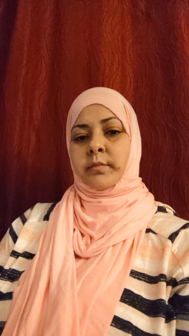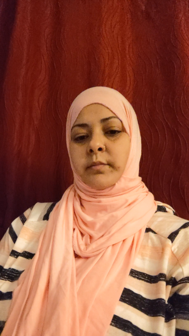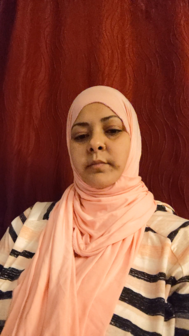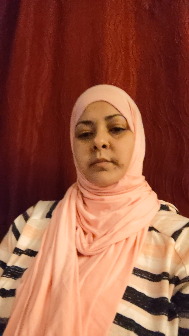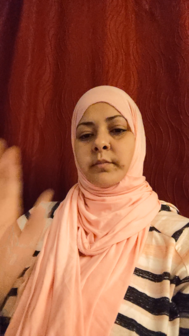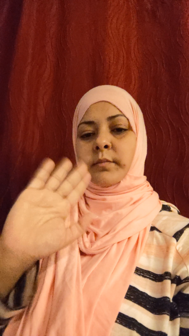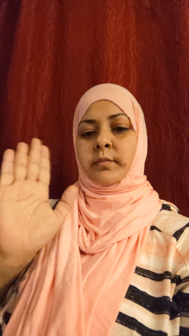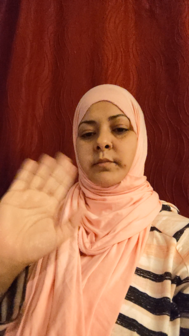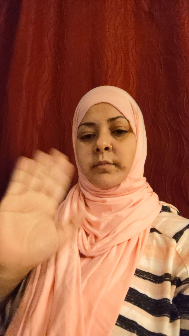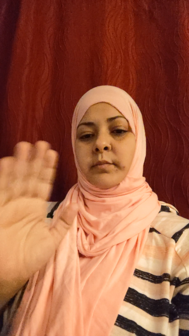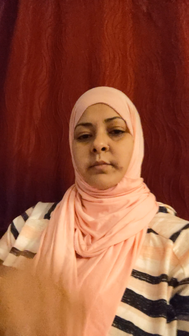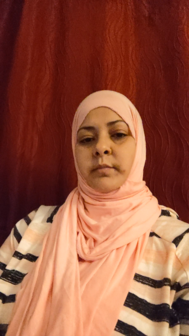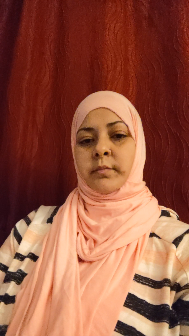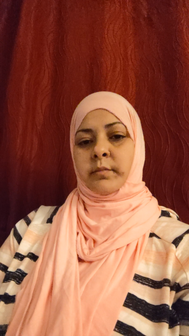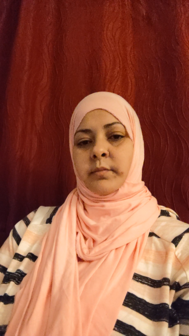hi